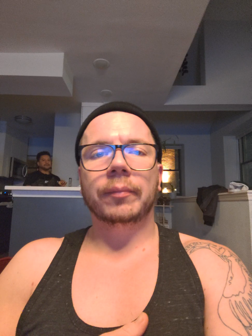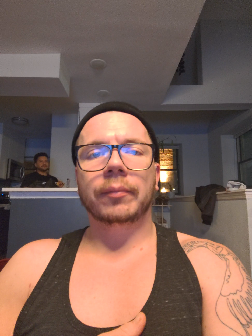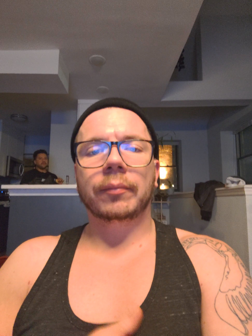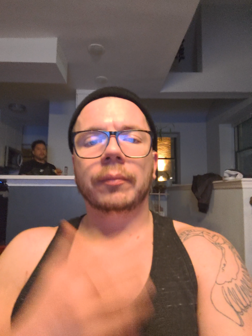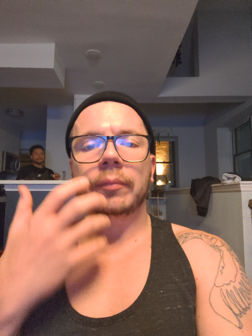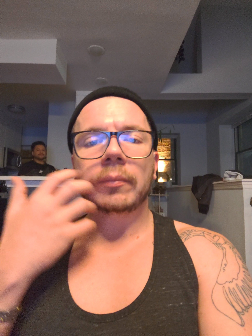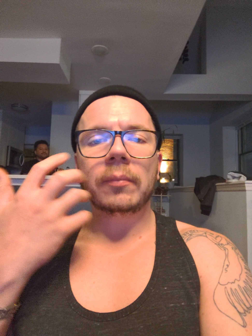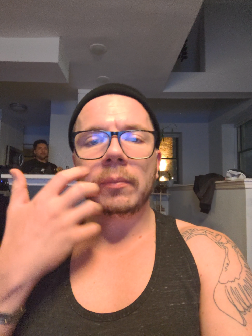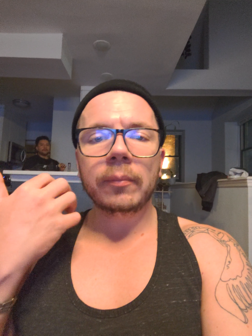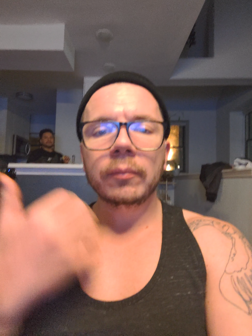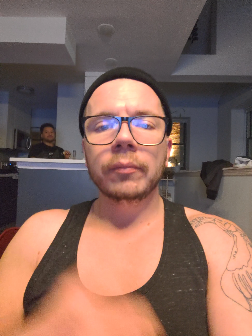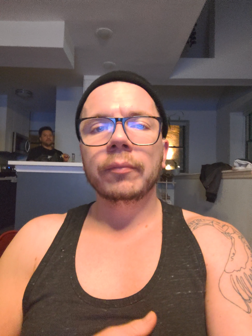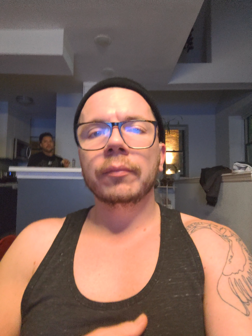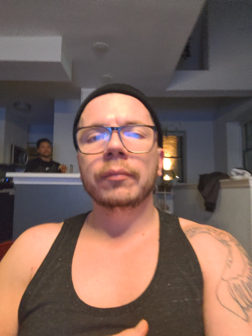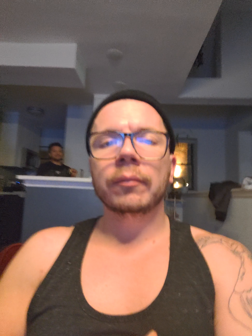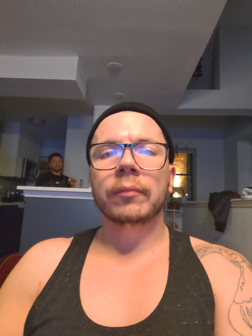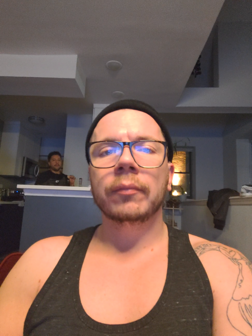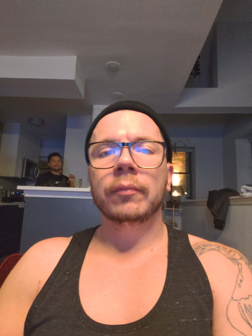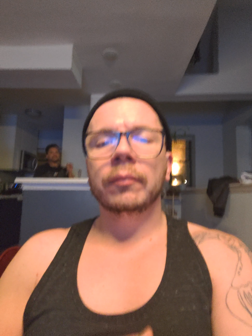tiger